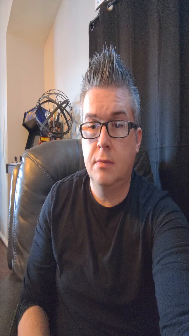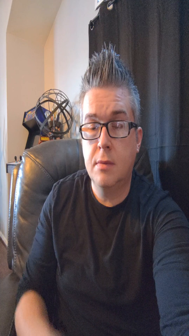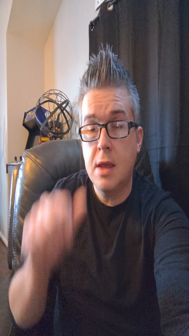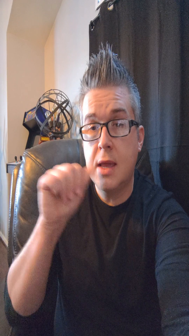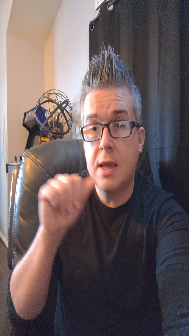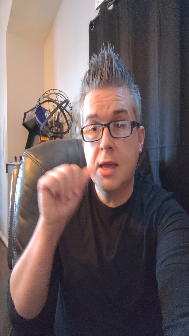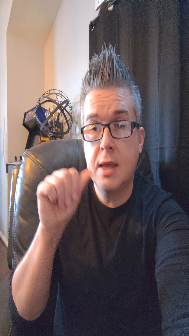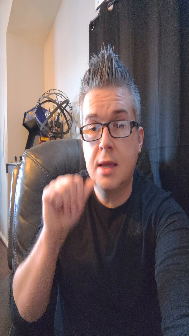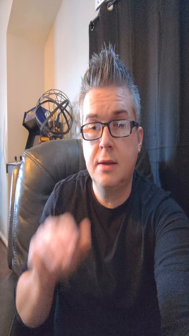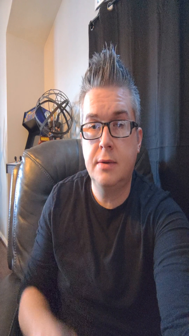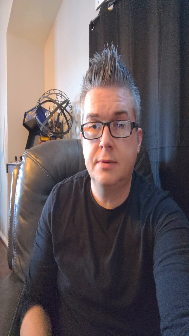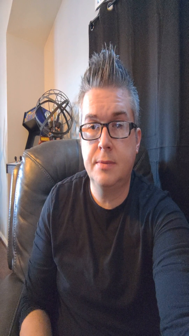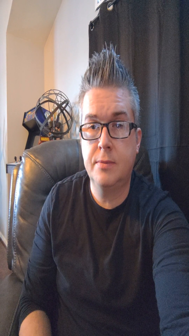aunt